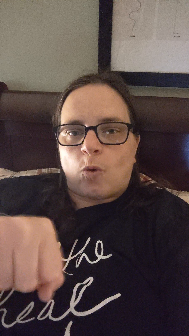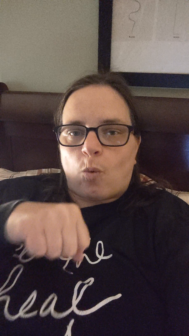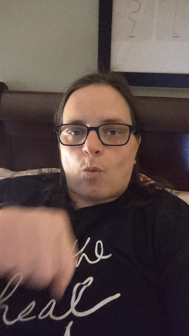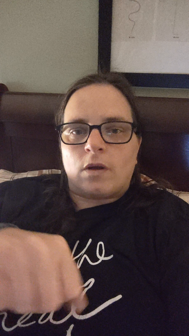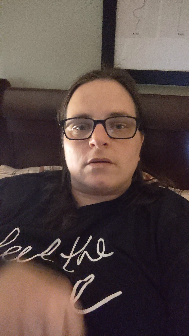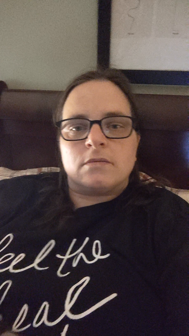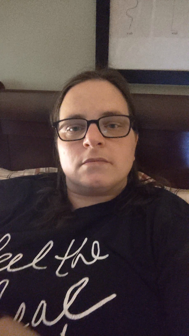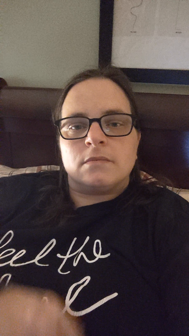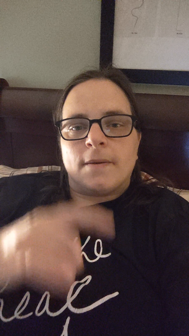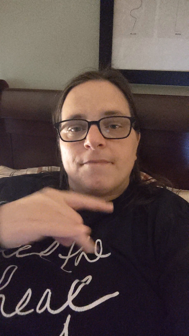pumpkin